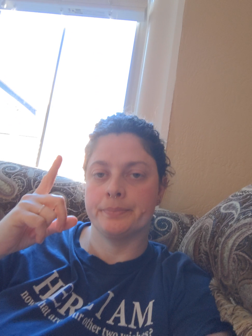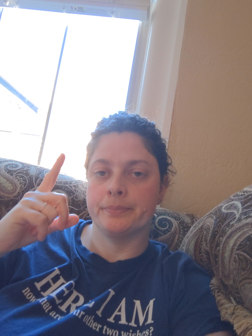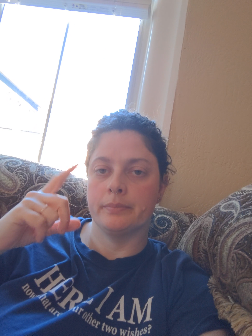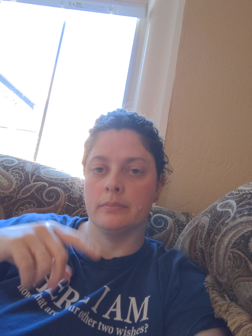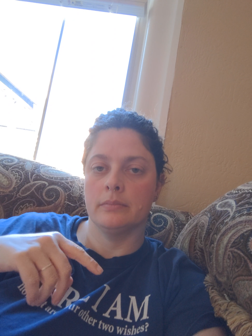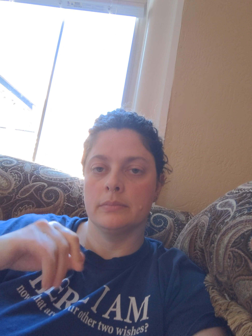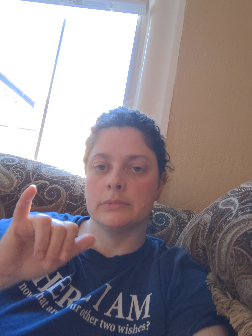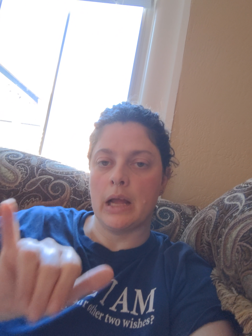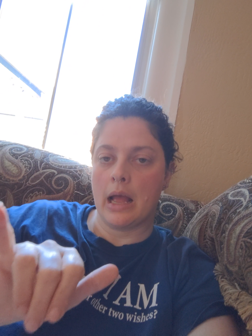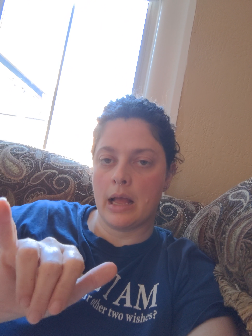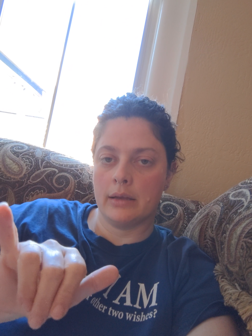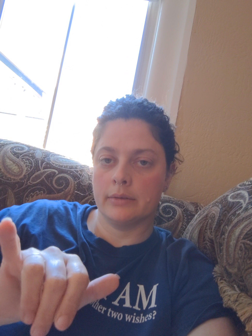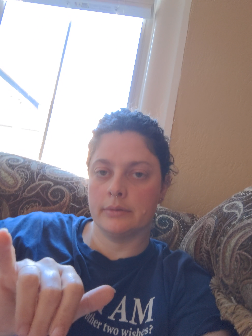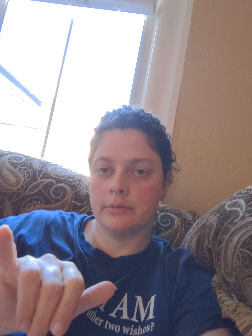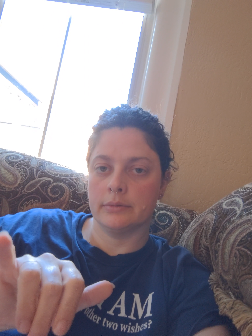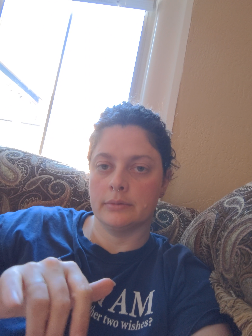stay